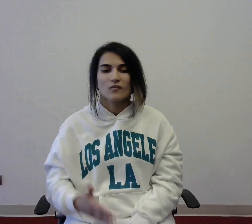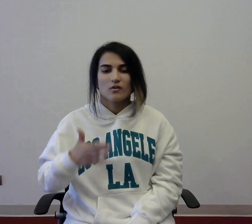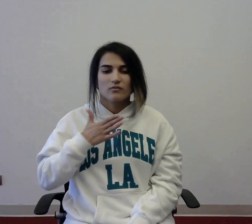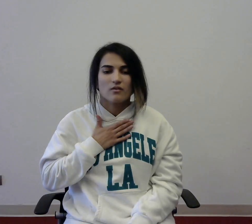mənə